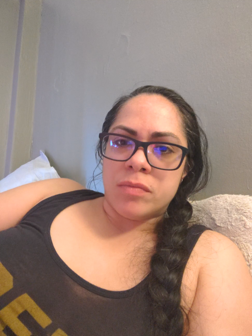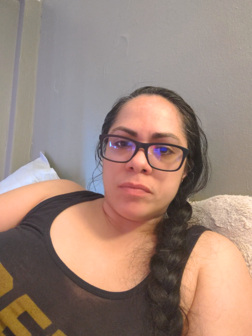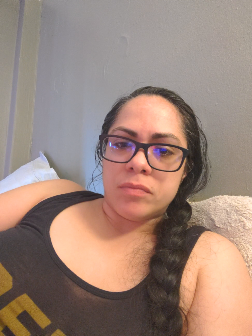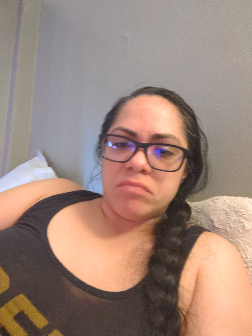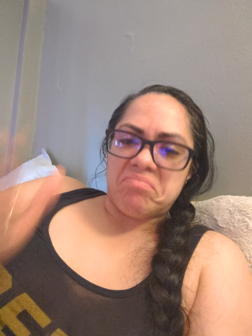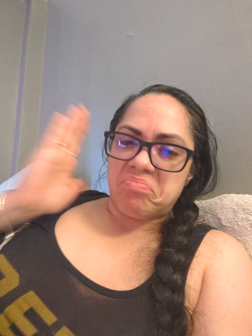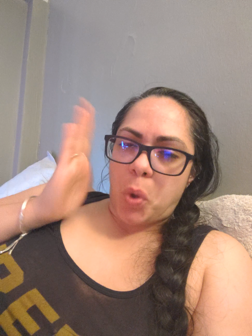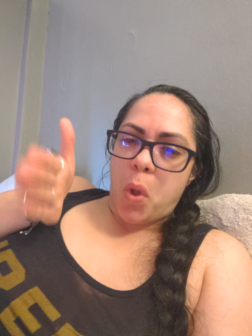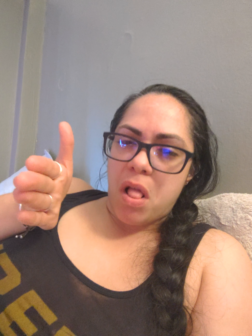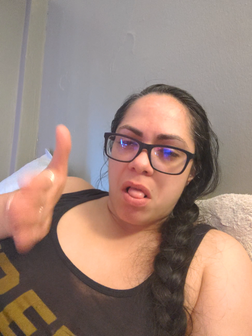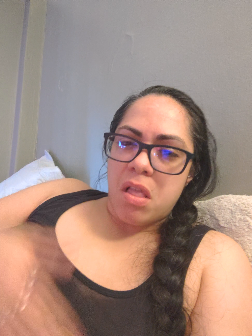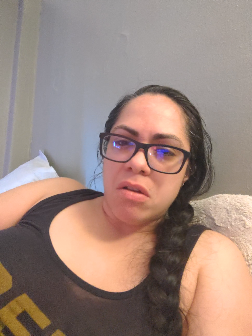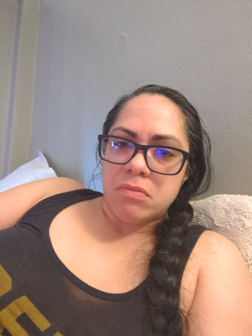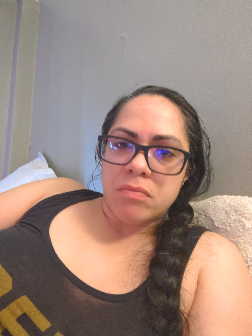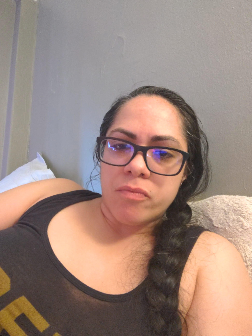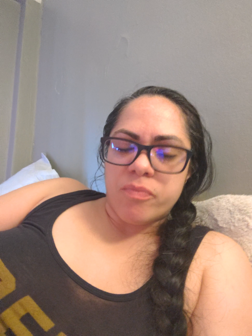will